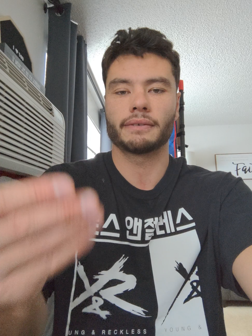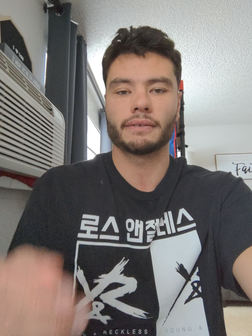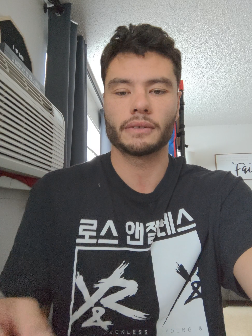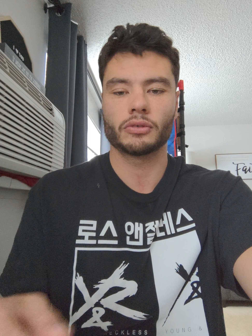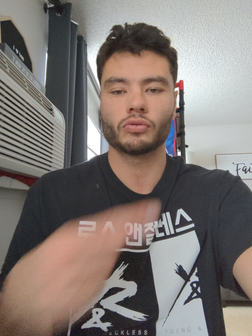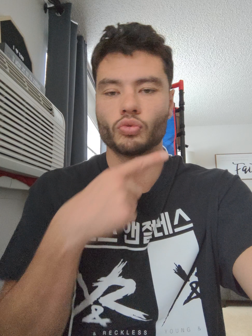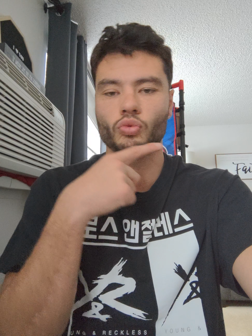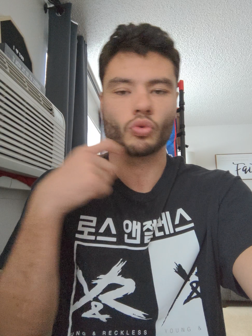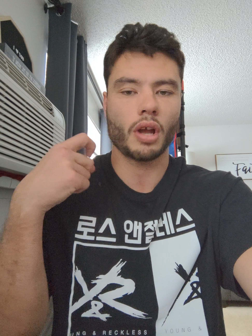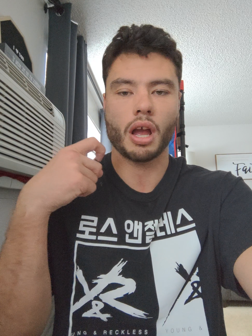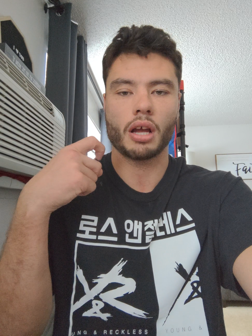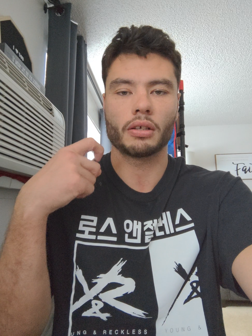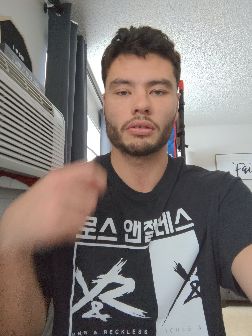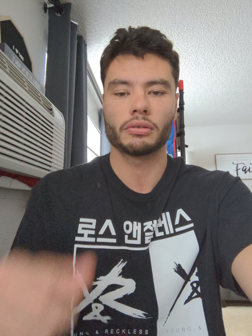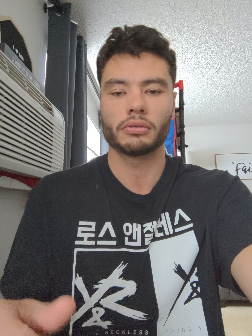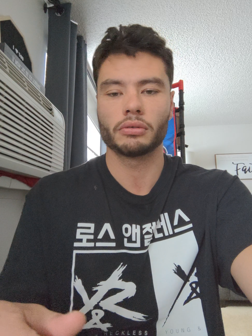dry